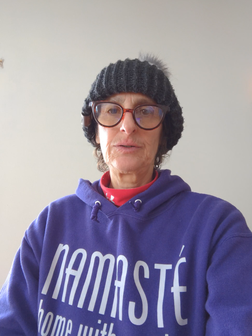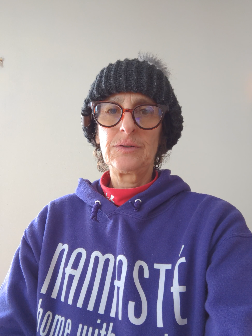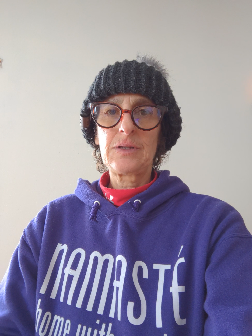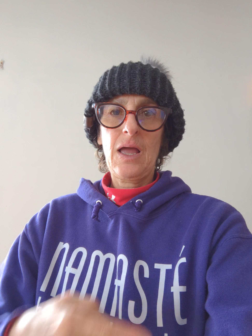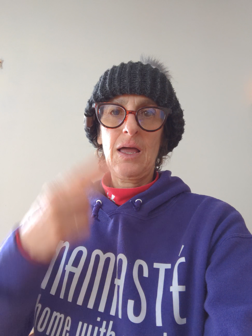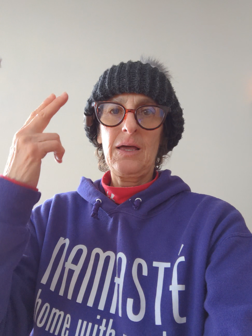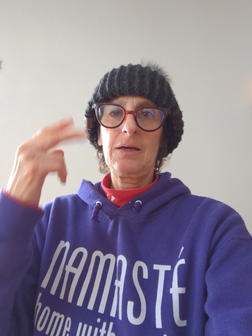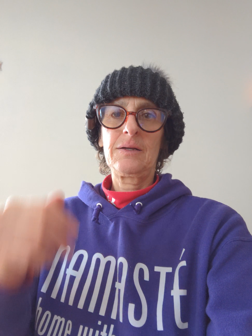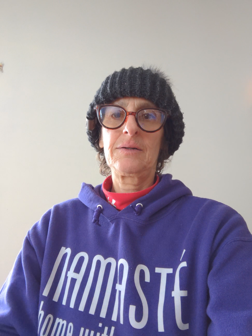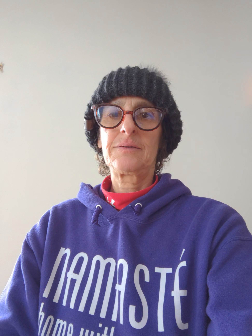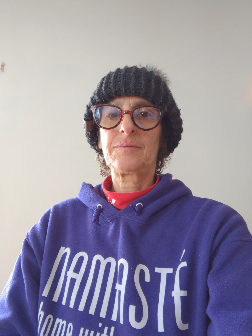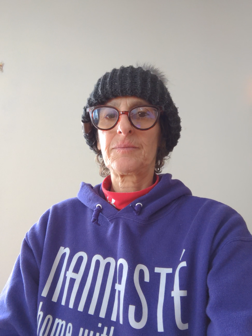high